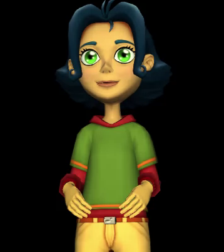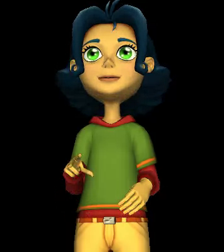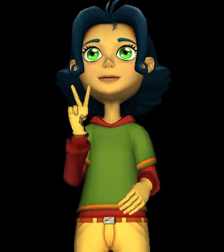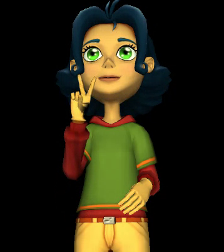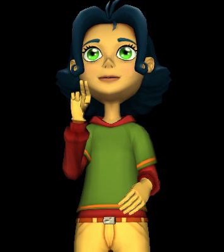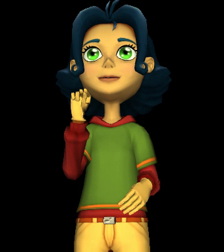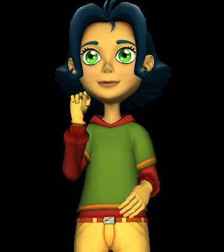30